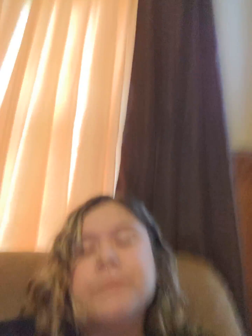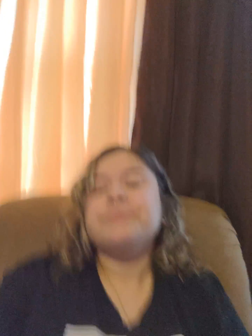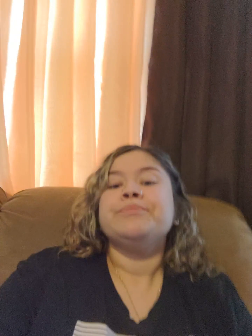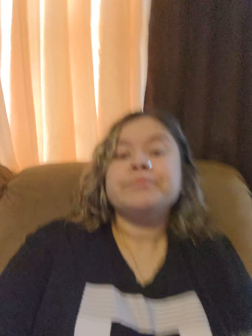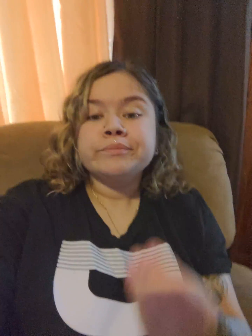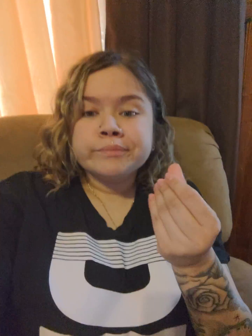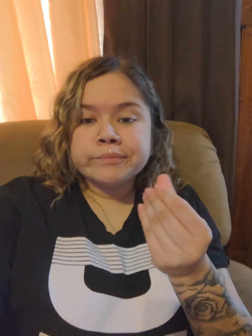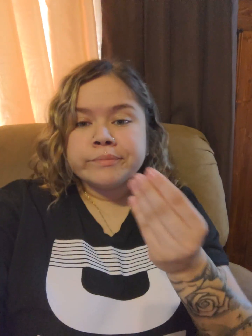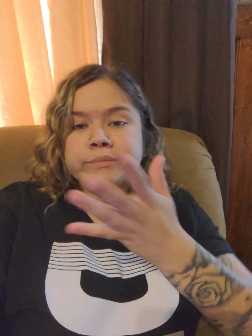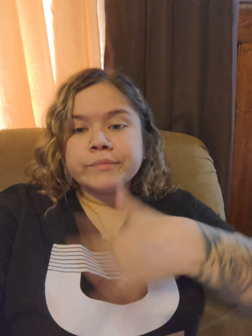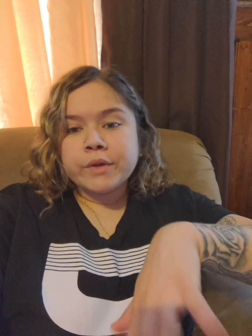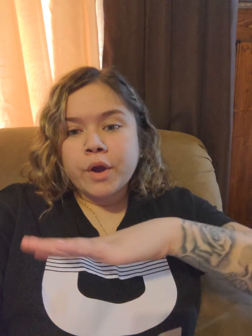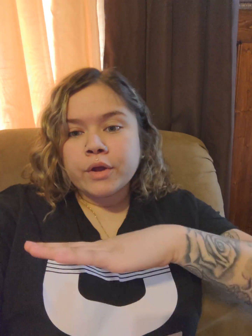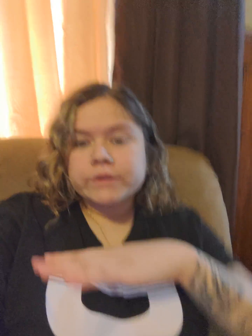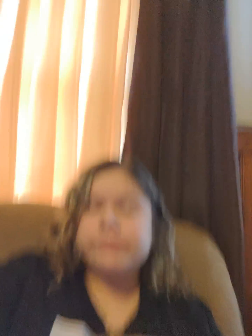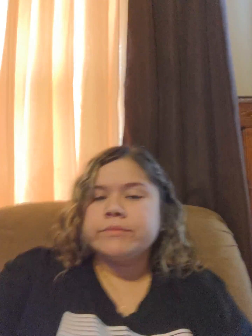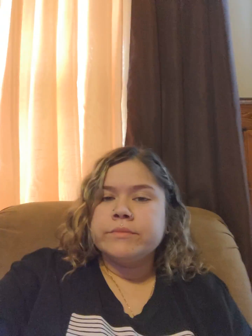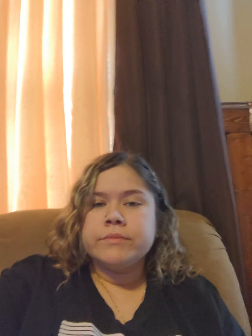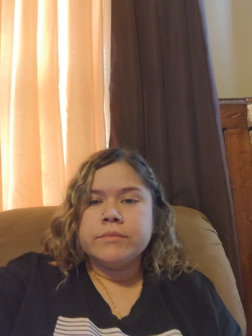garden